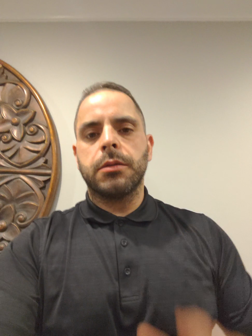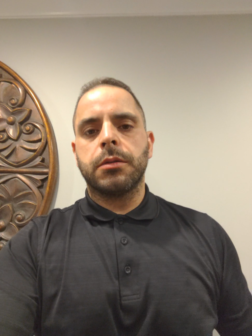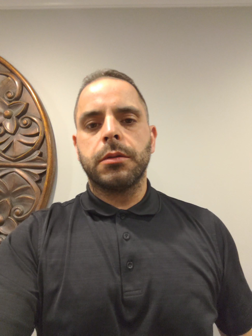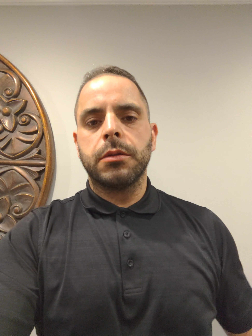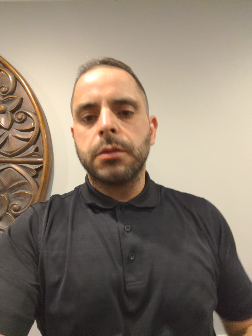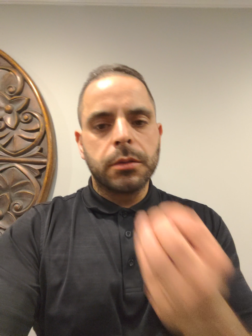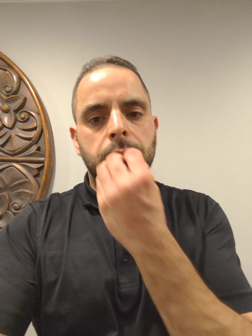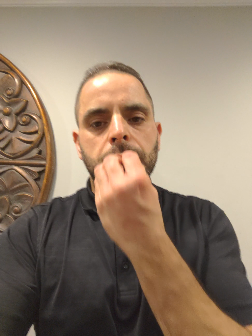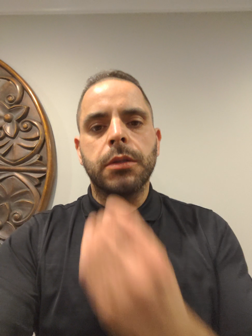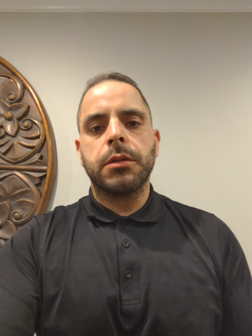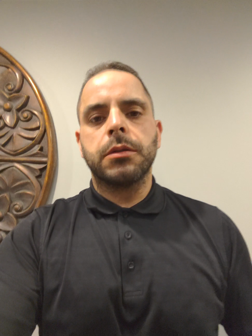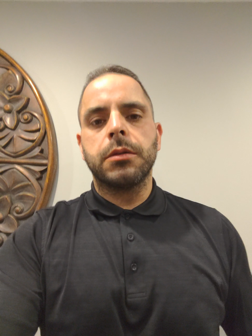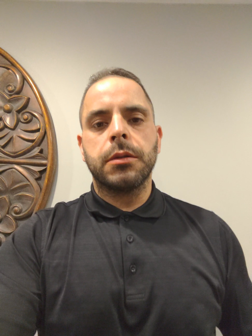kiss